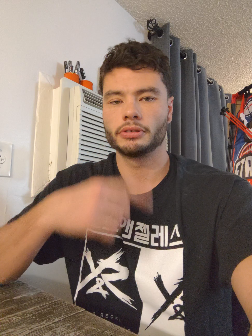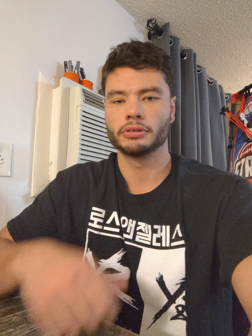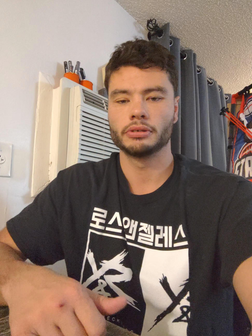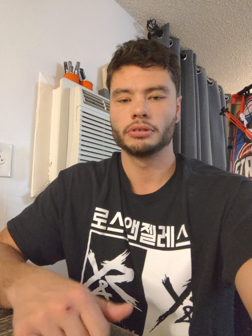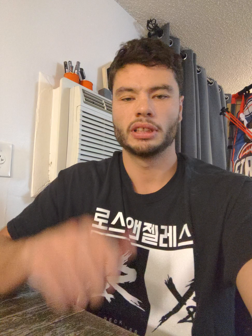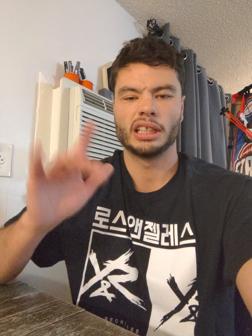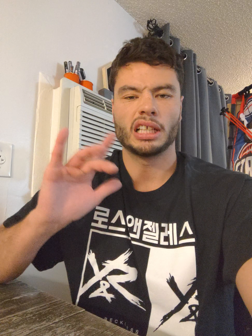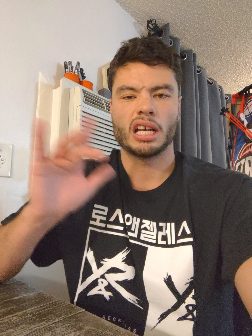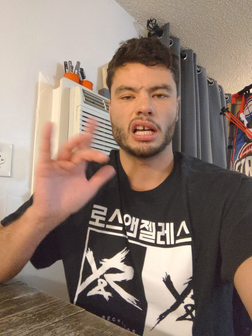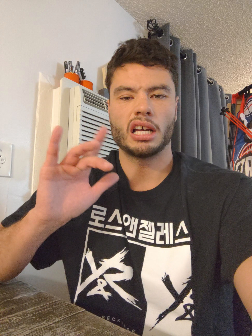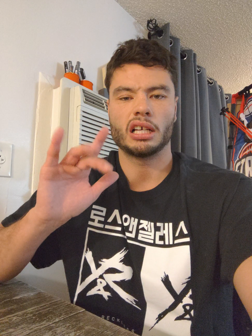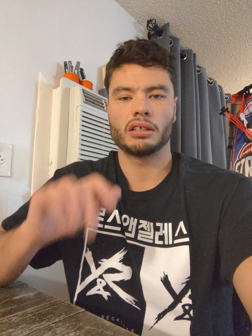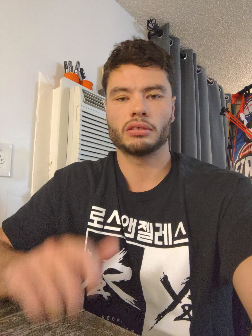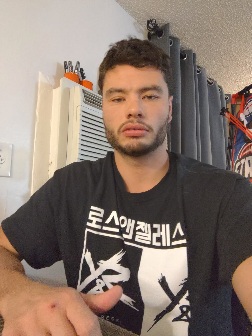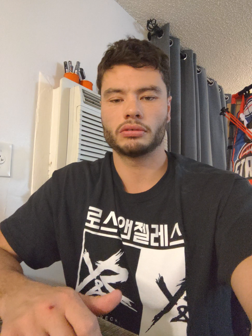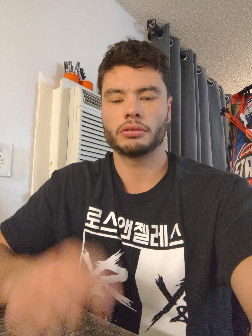yucky